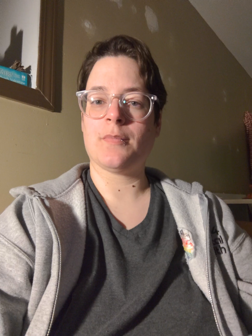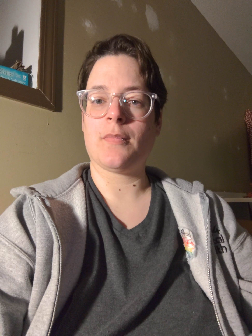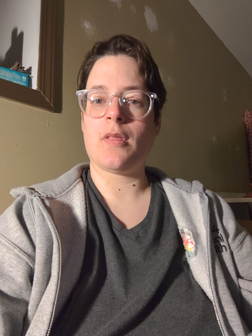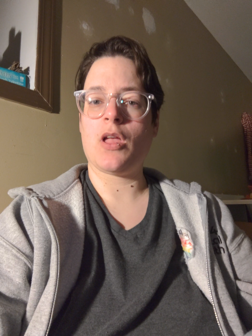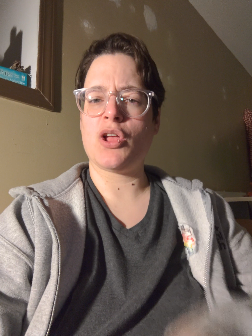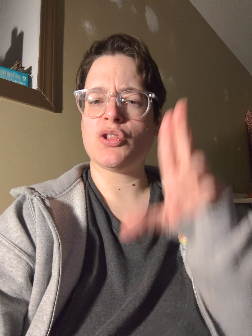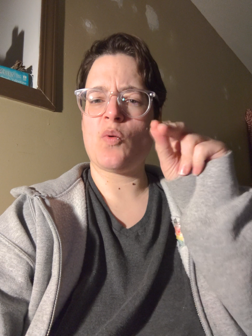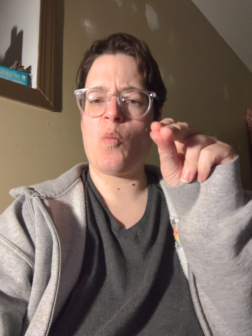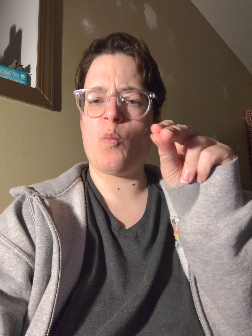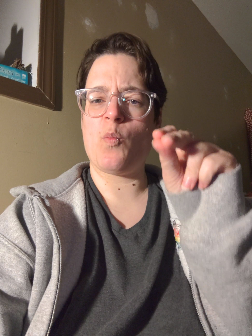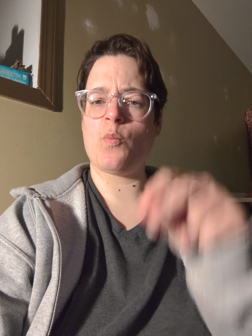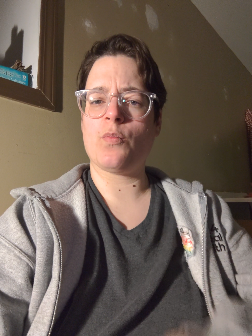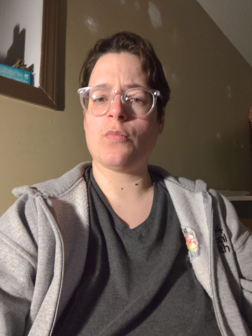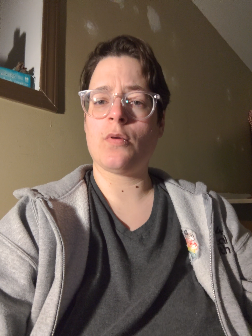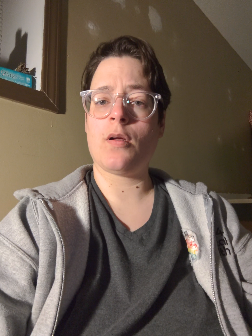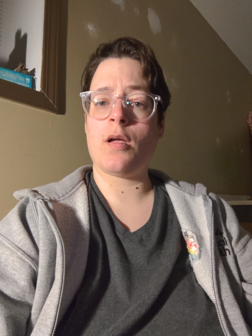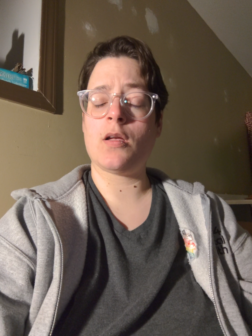no